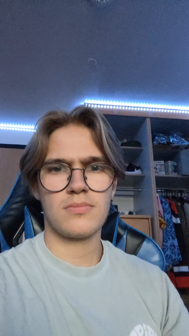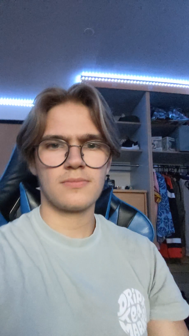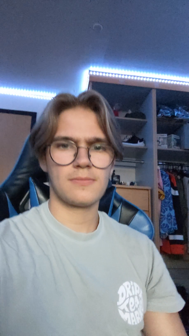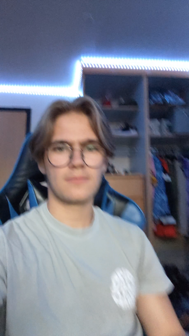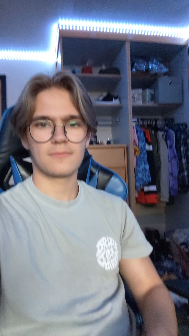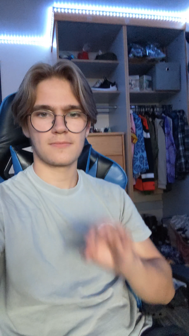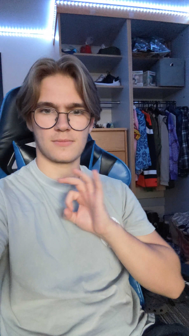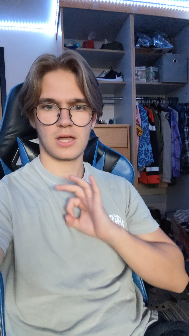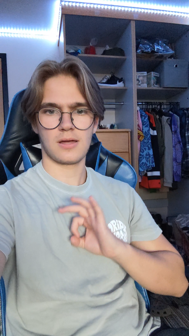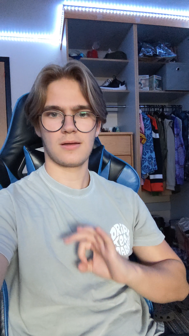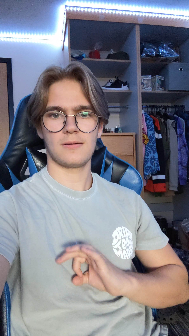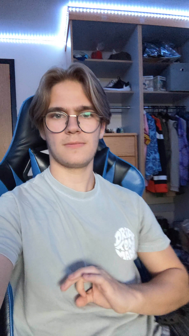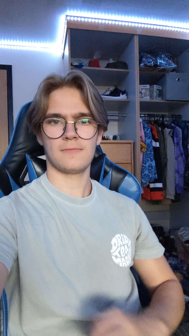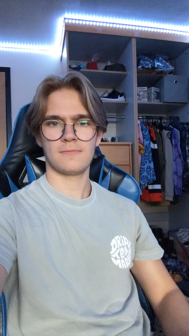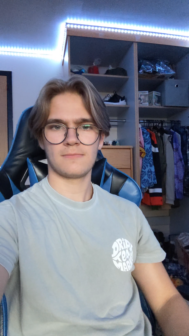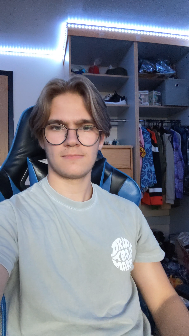button